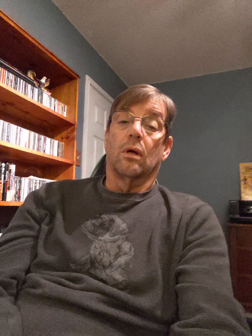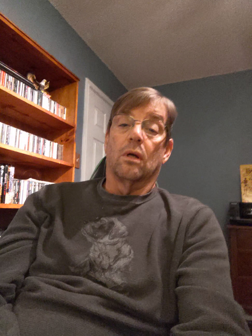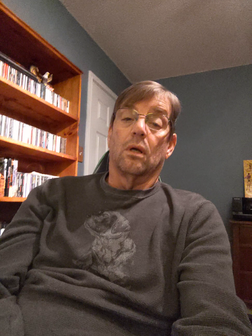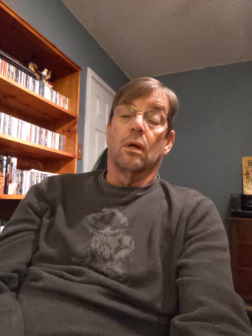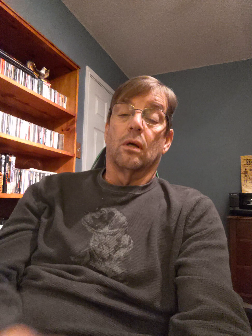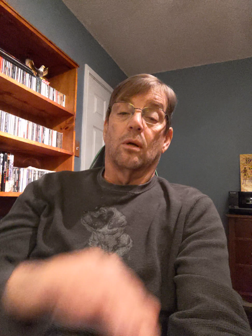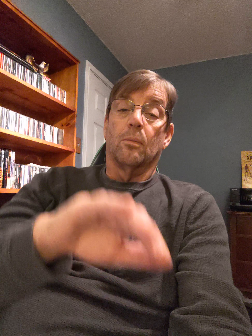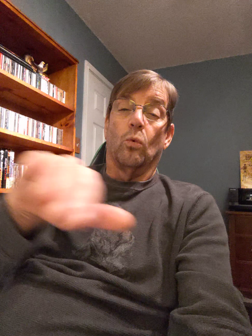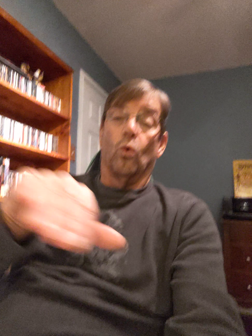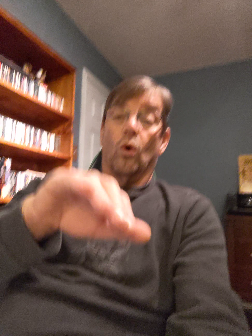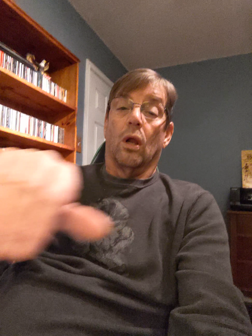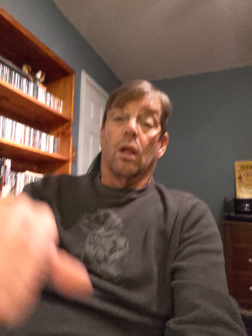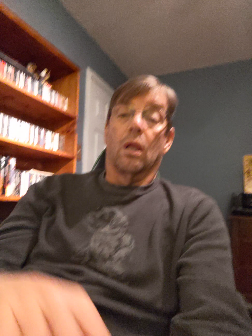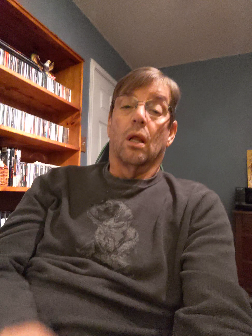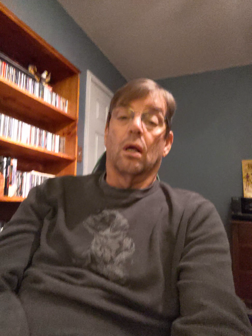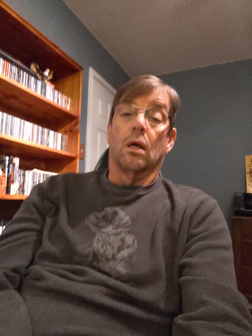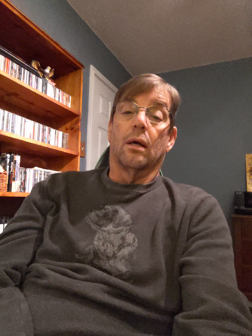pool